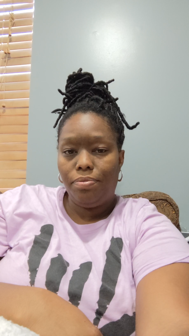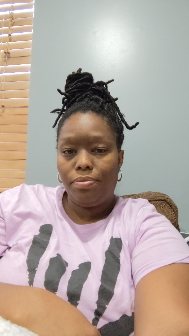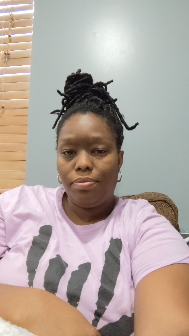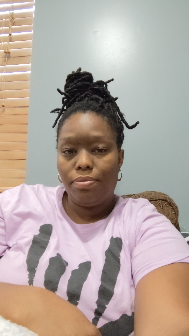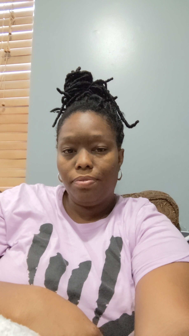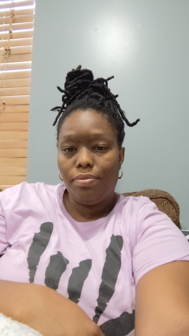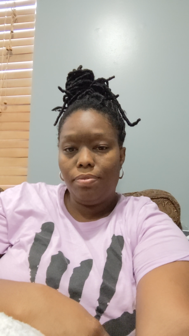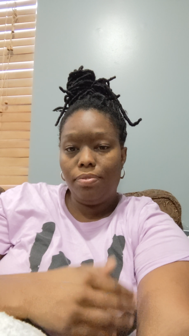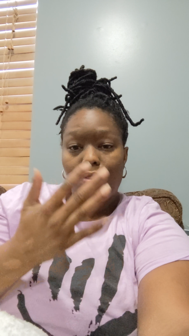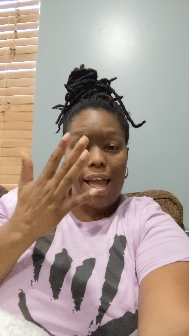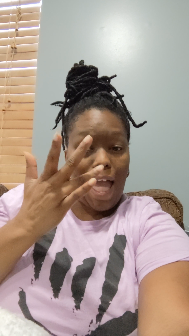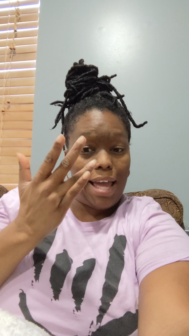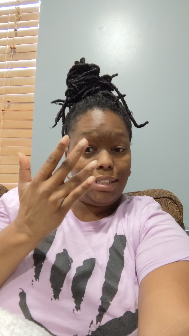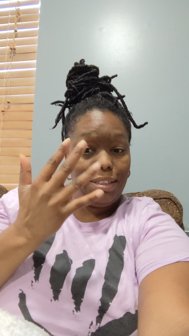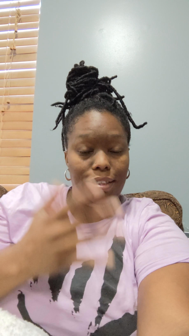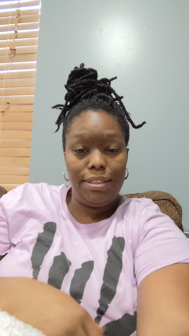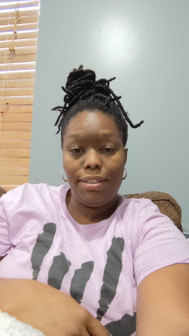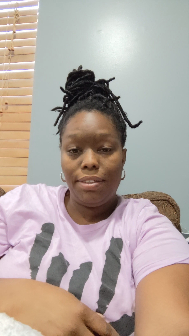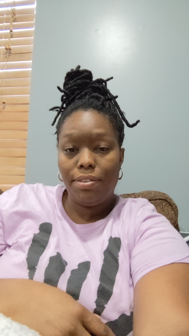hand